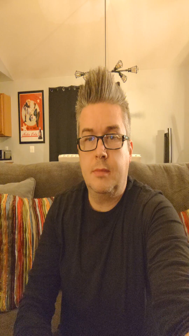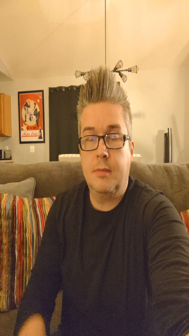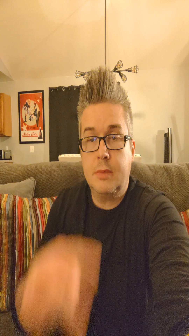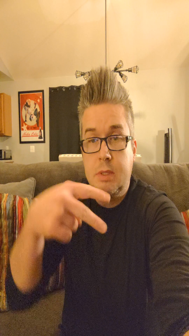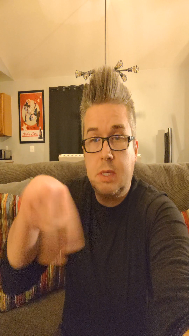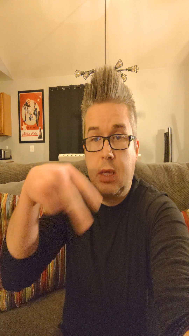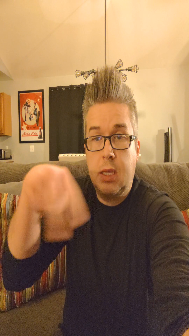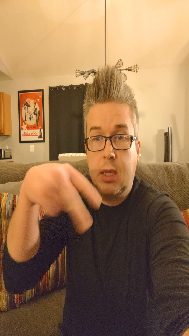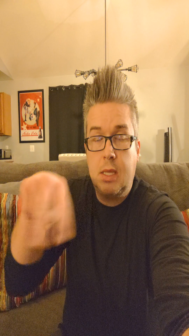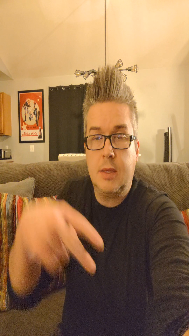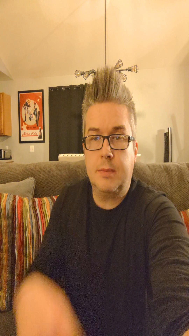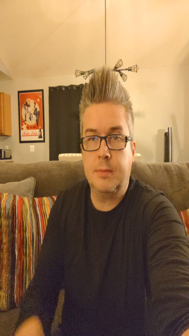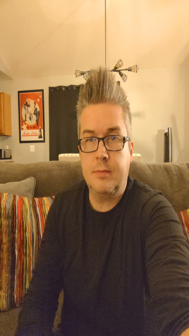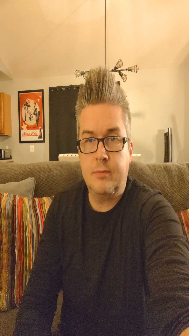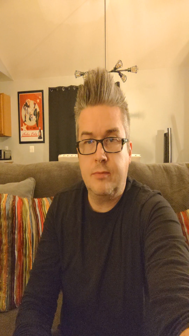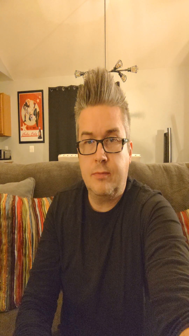dance